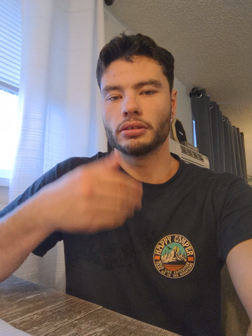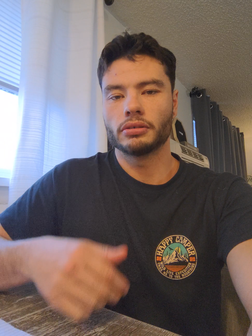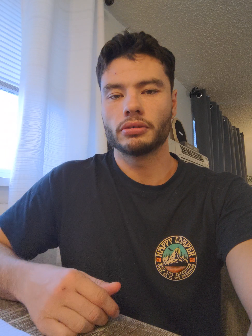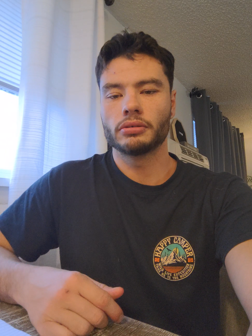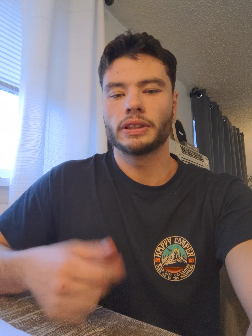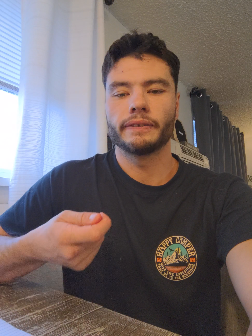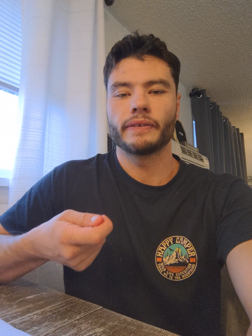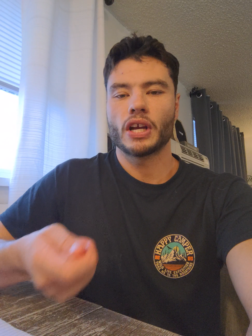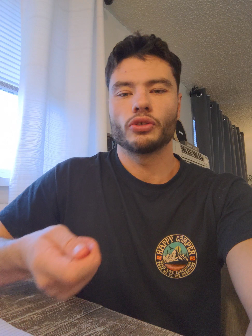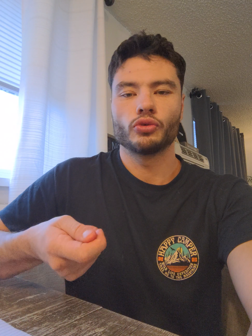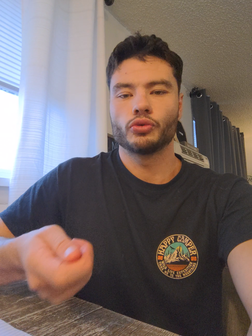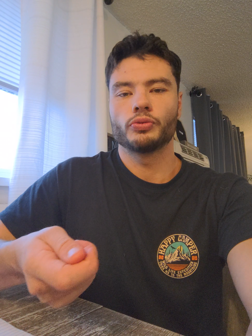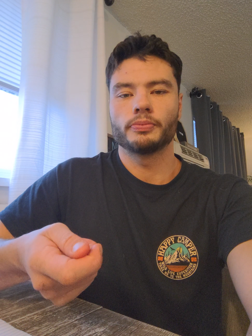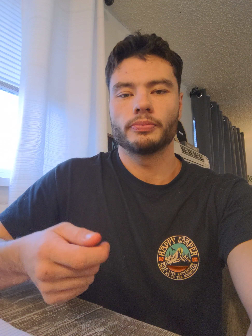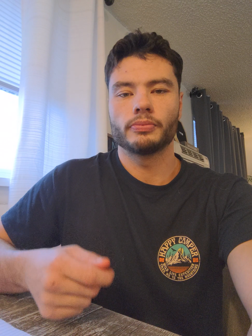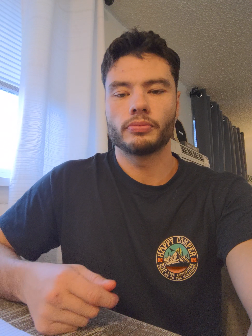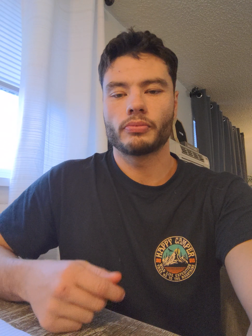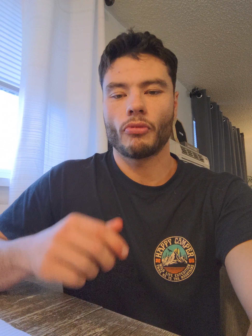vacuum